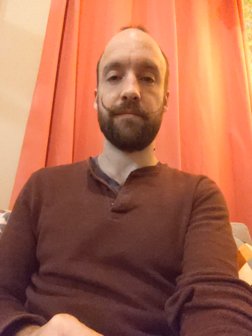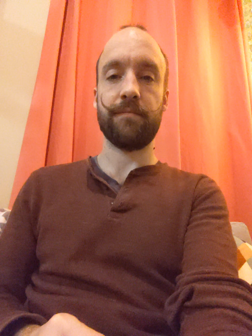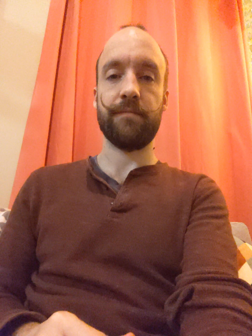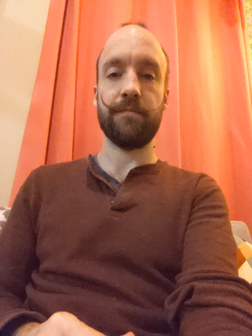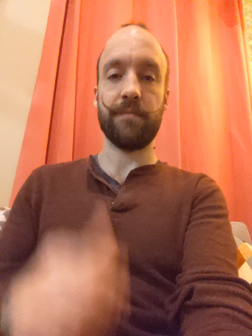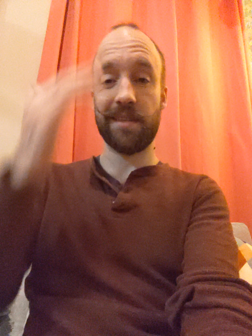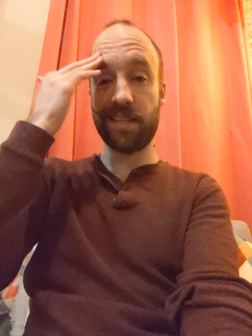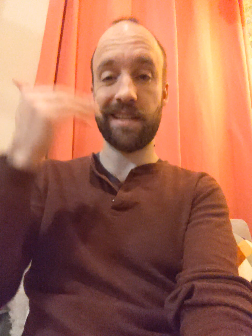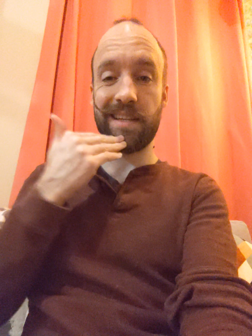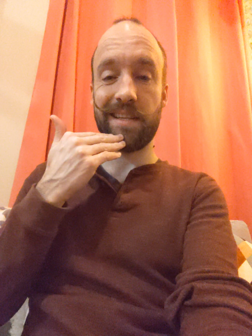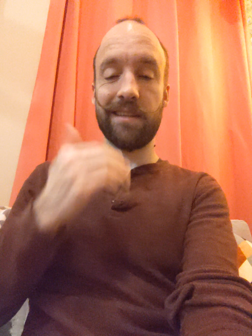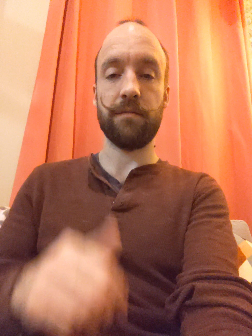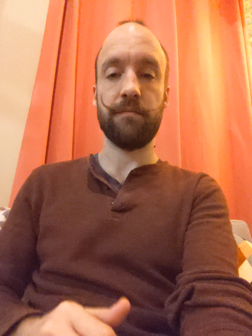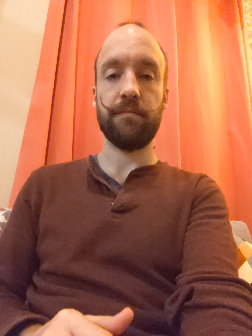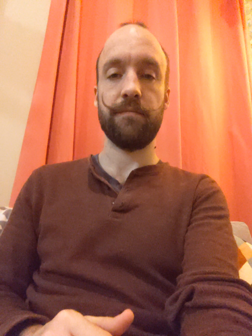head